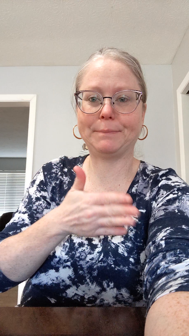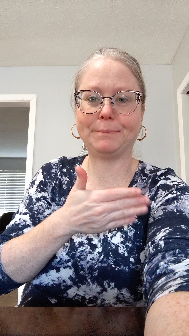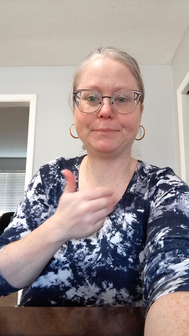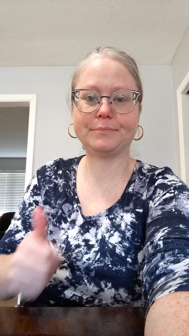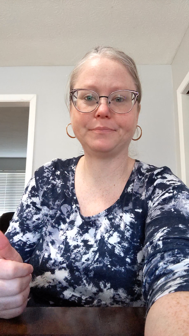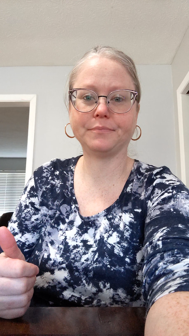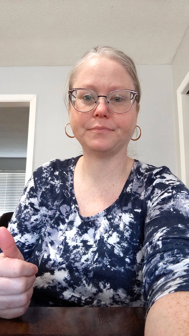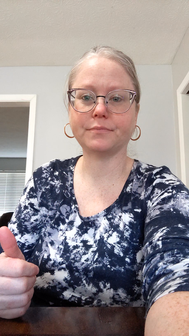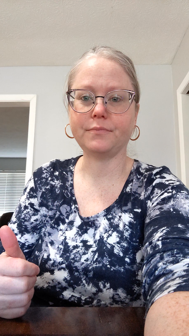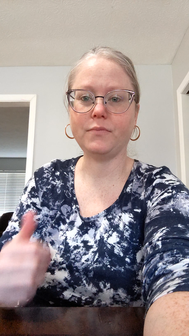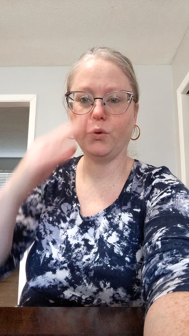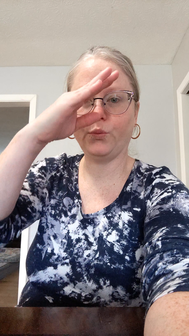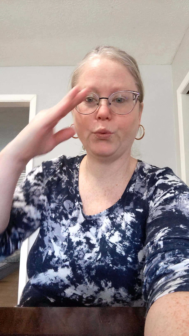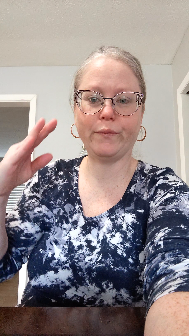roof